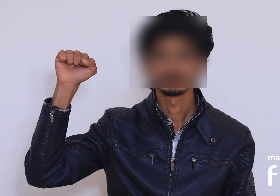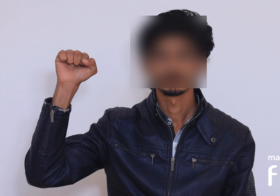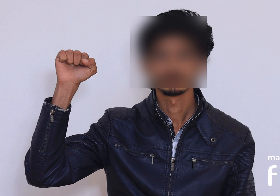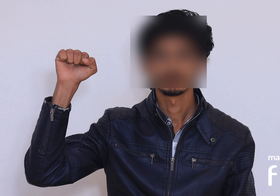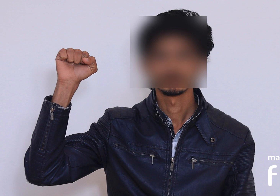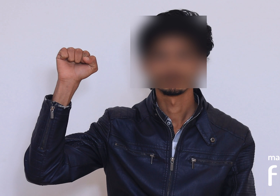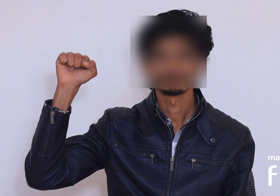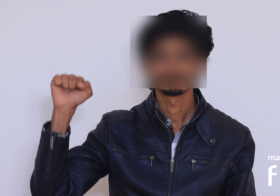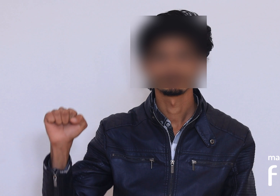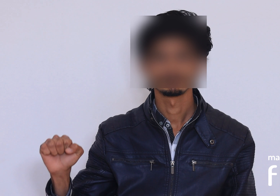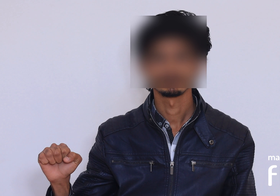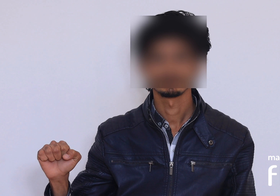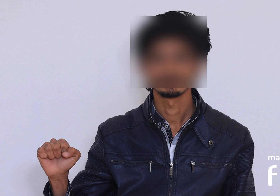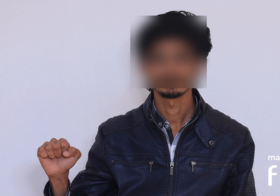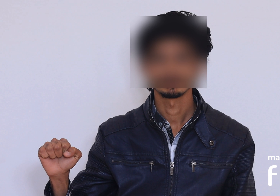آ